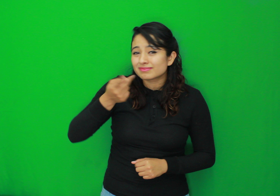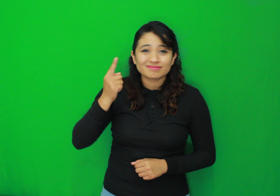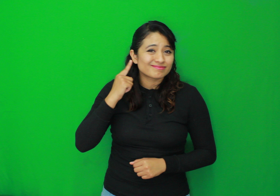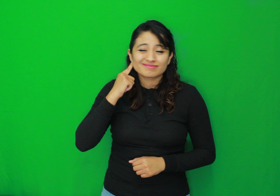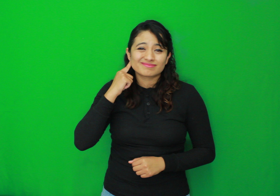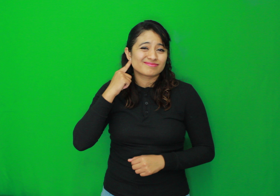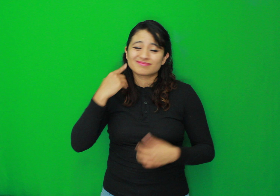no escuchar